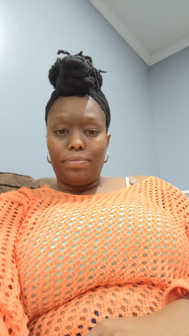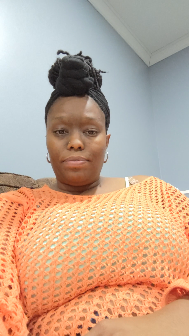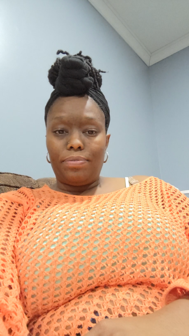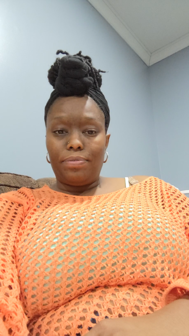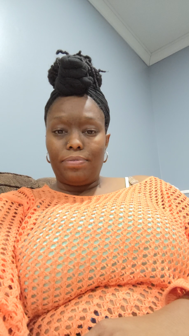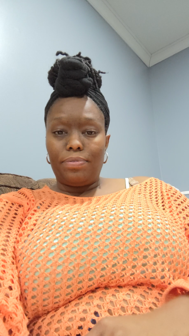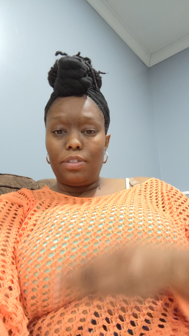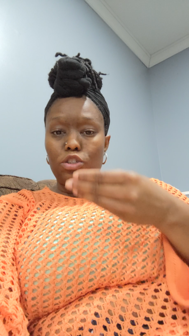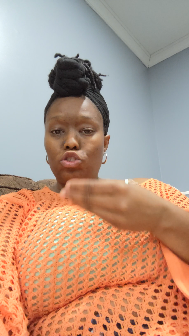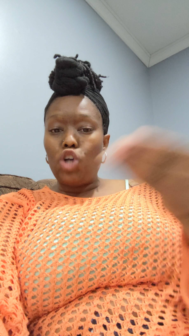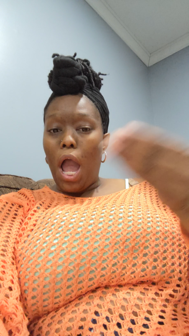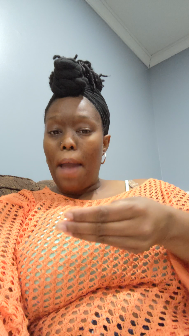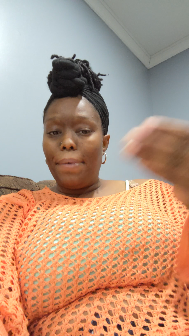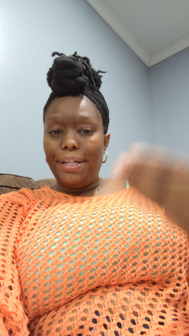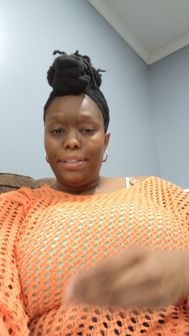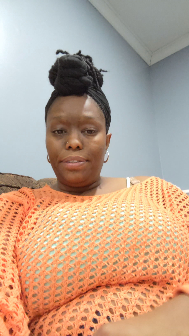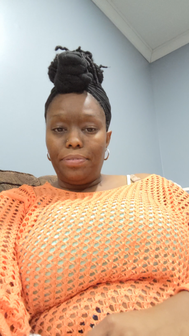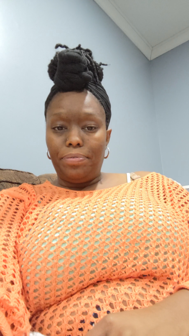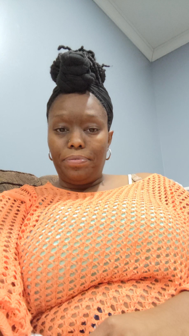shopping